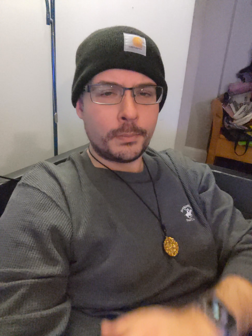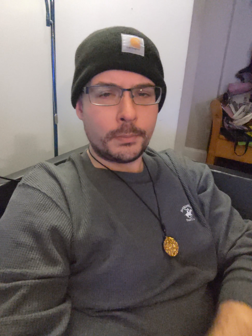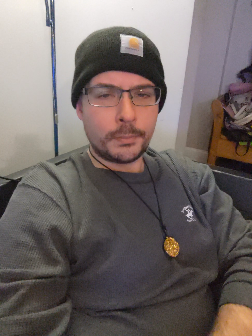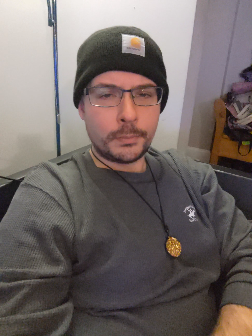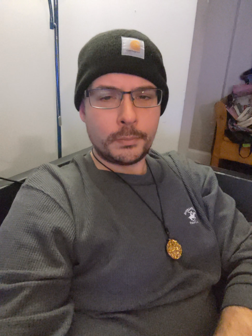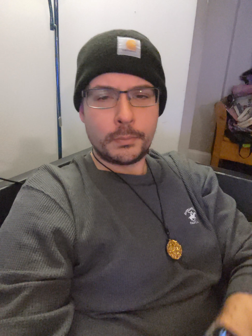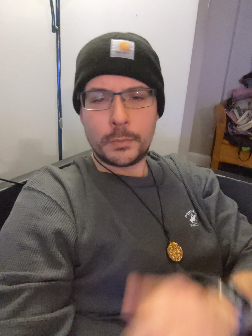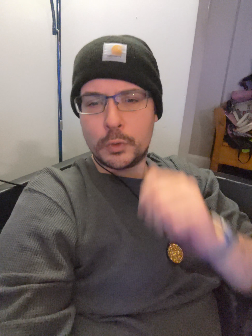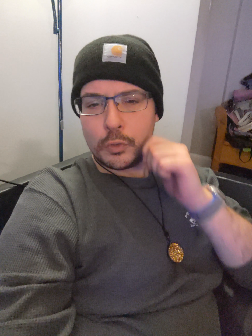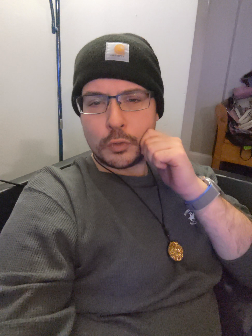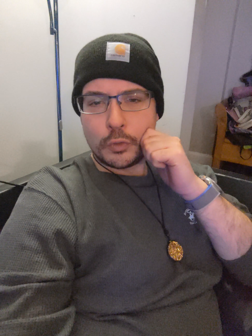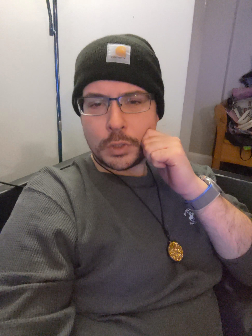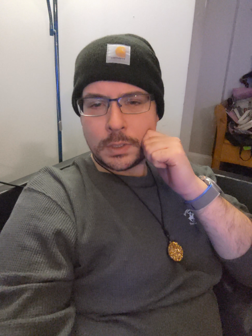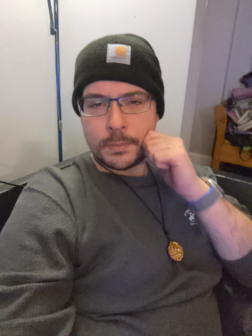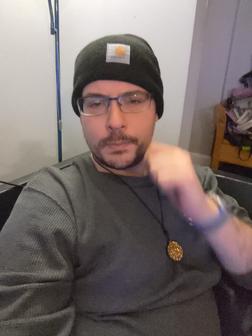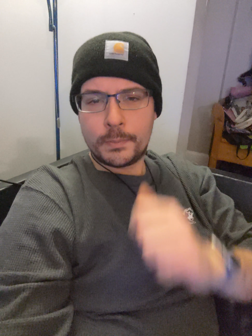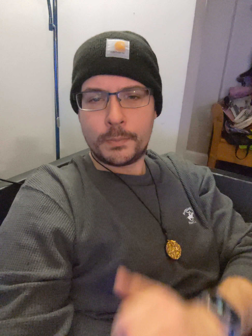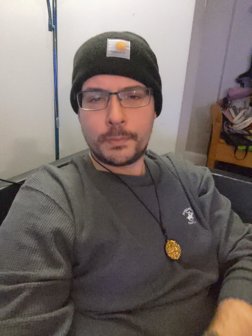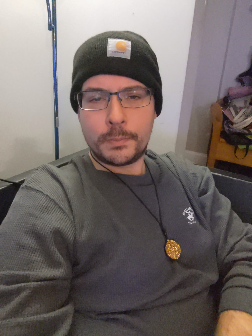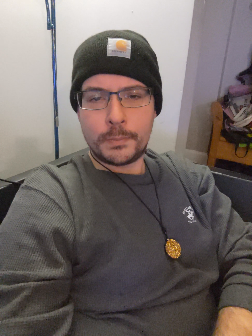cheek